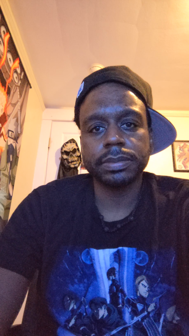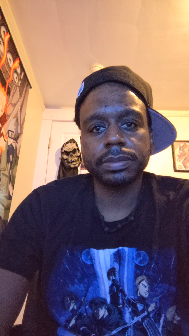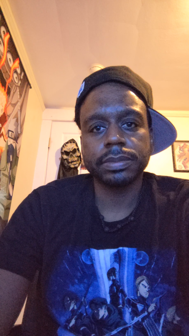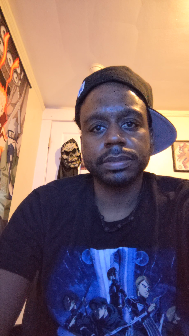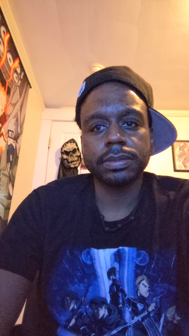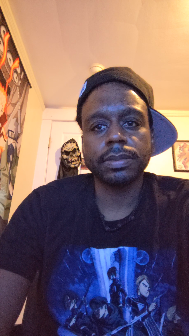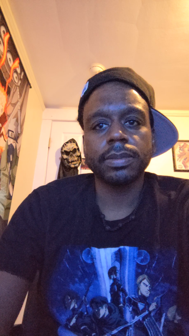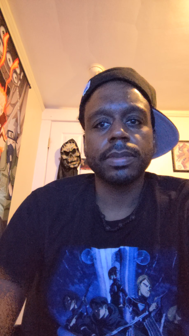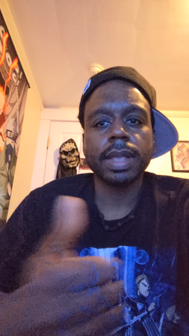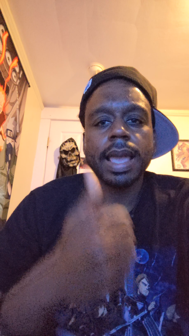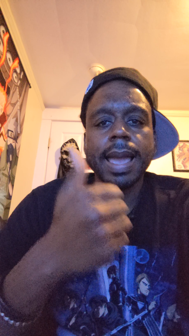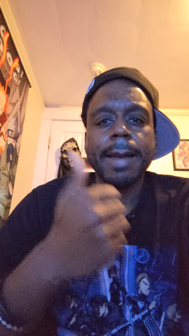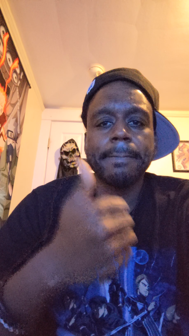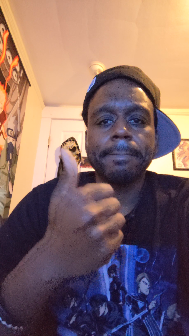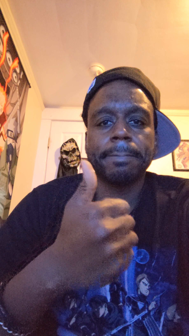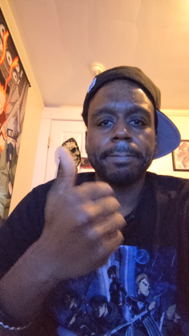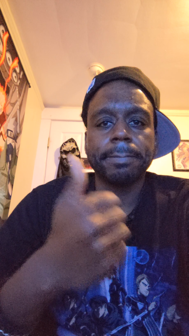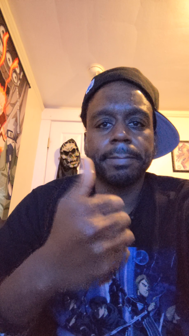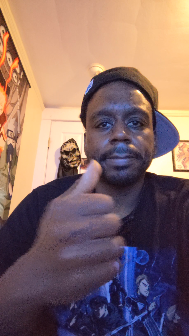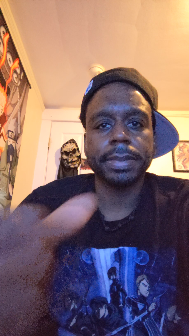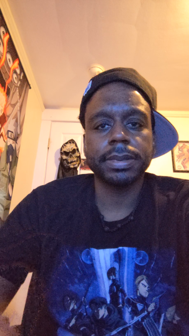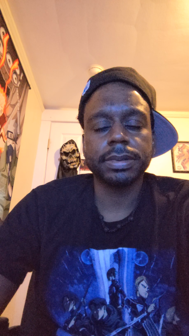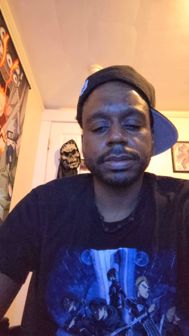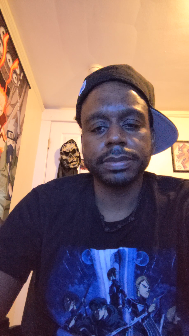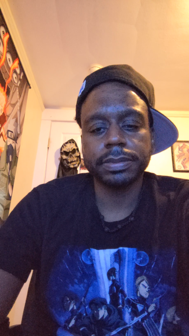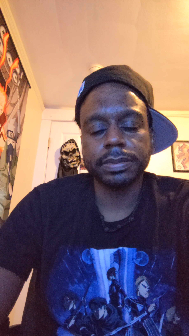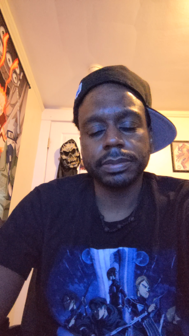help